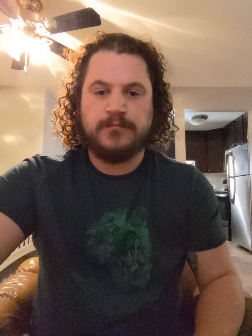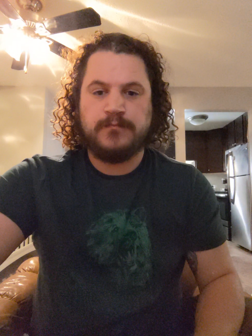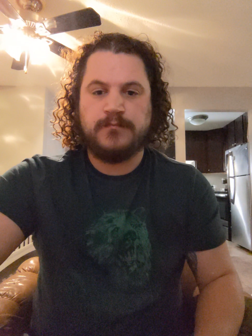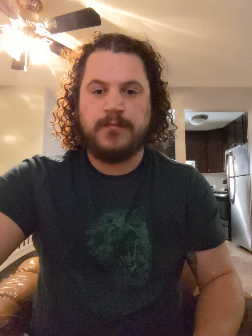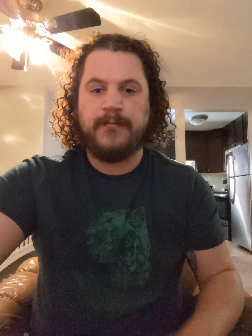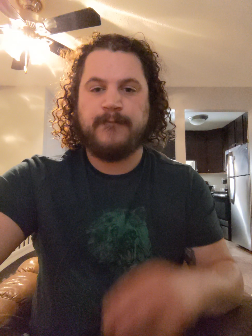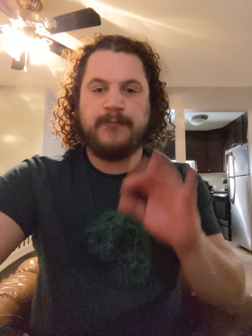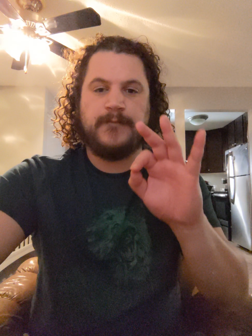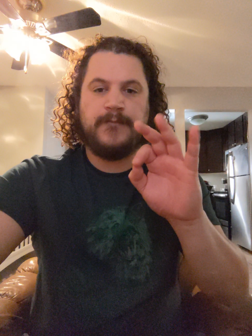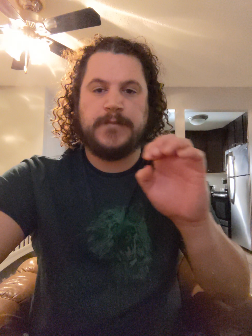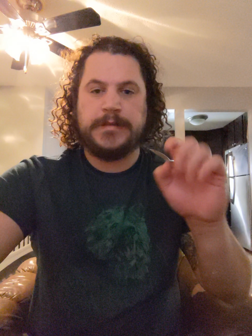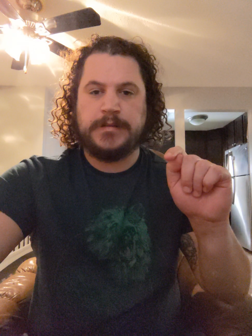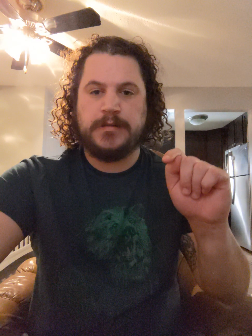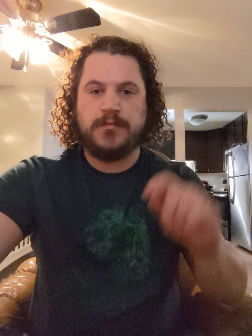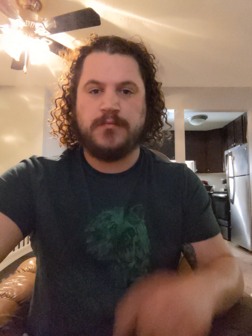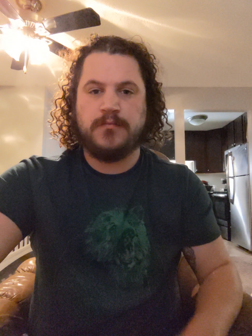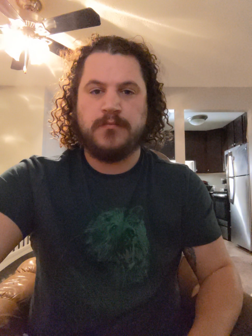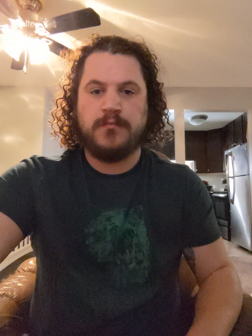feet